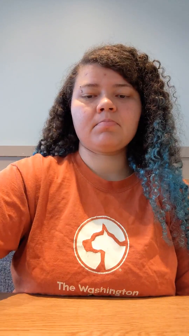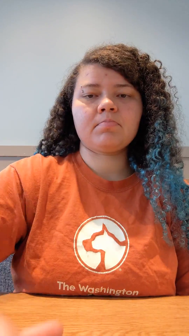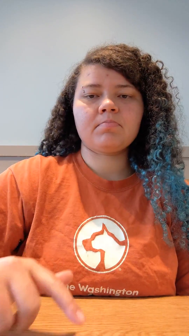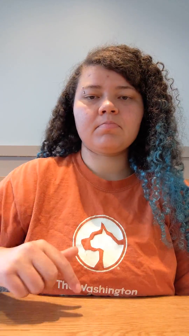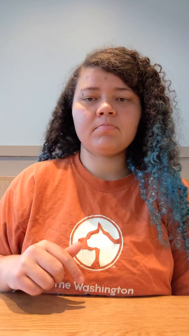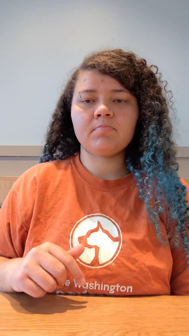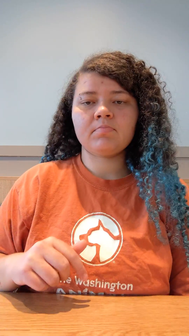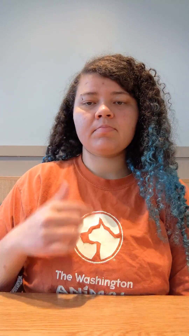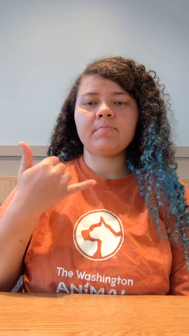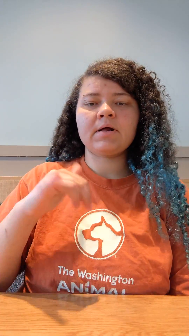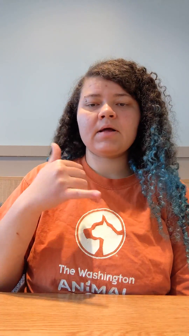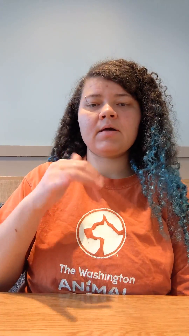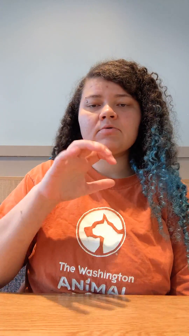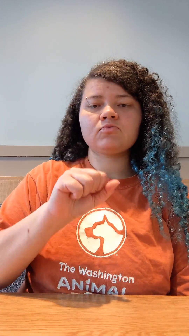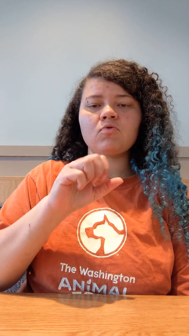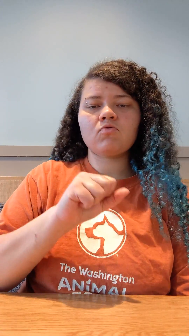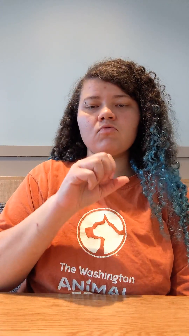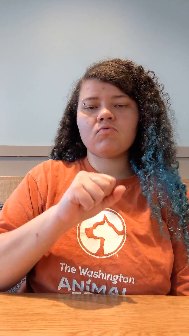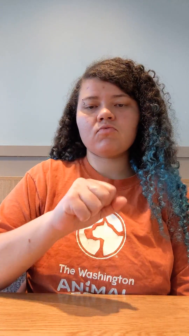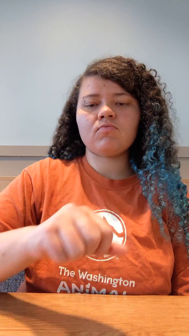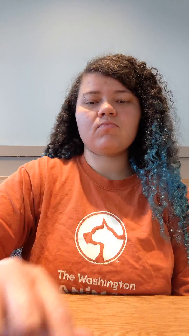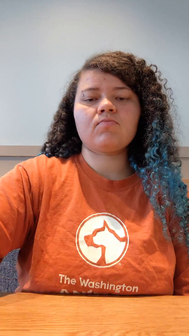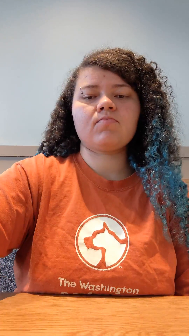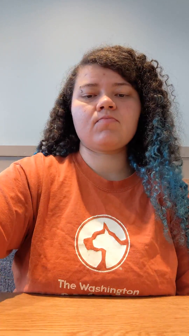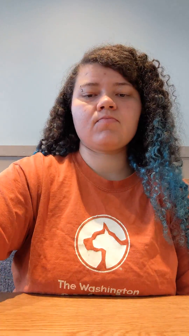play dough